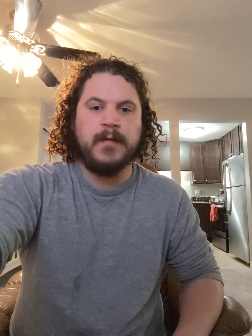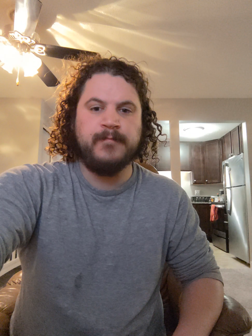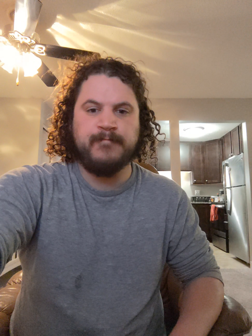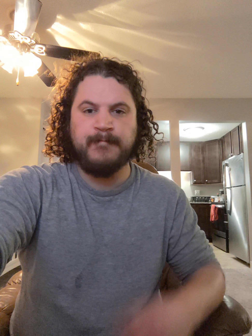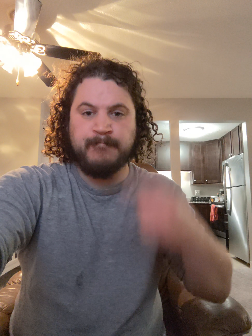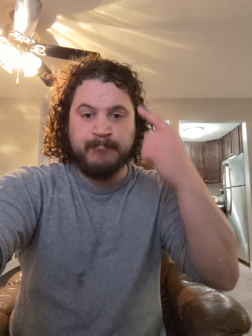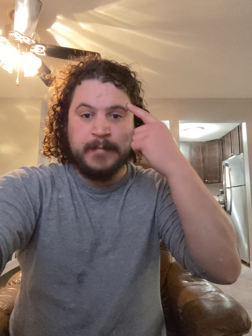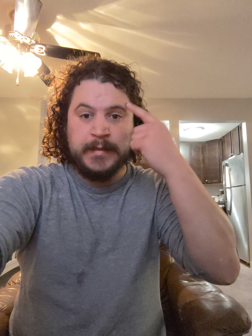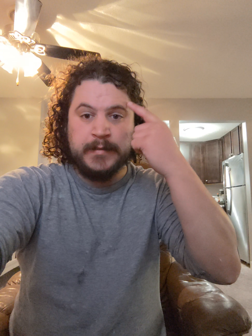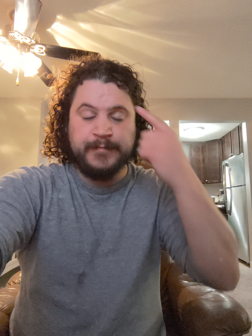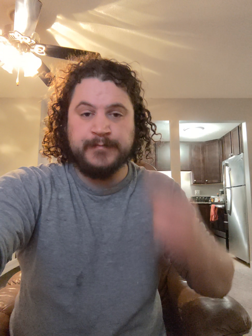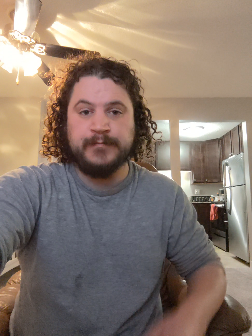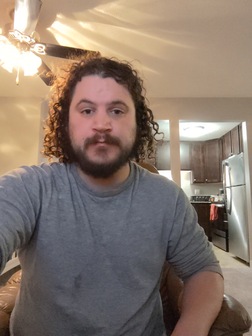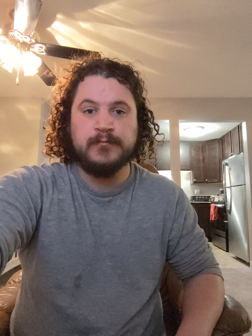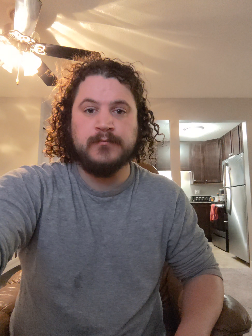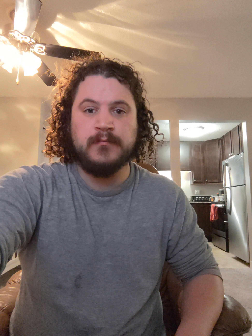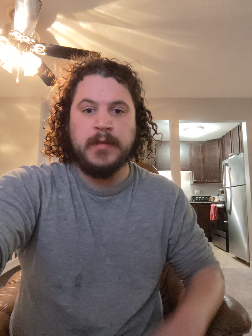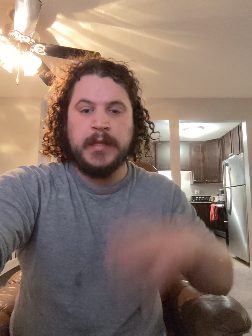penny